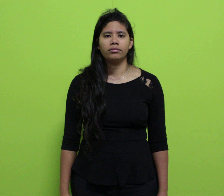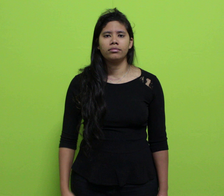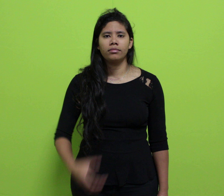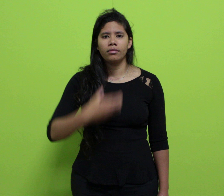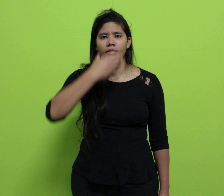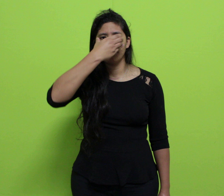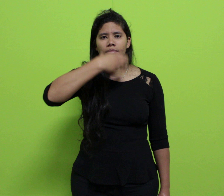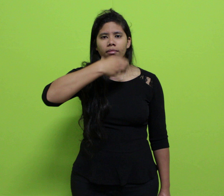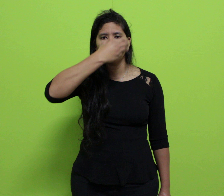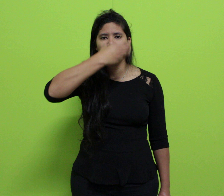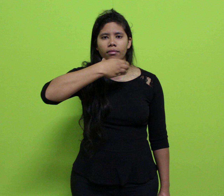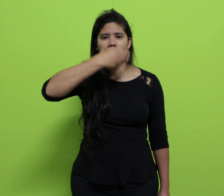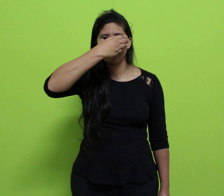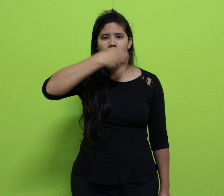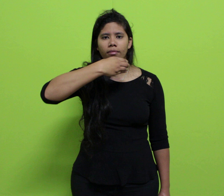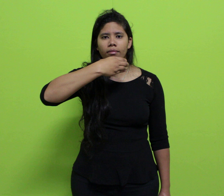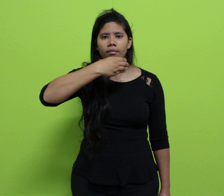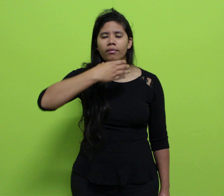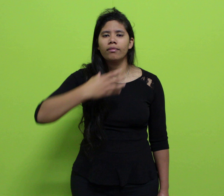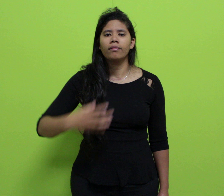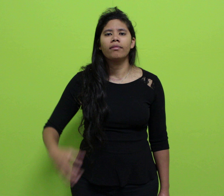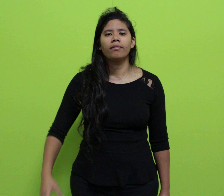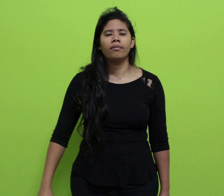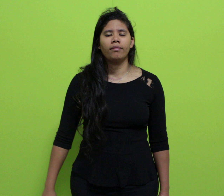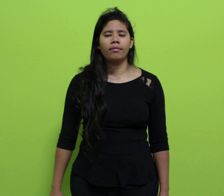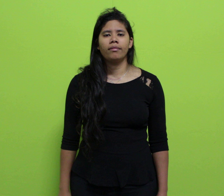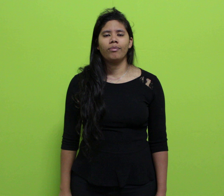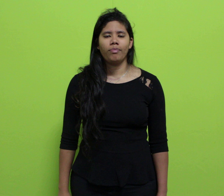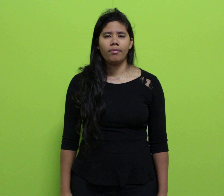maçã